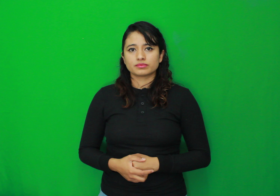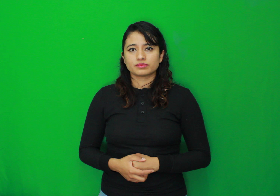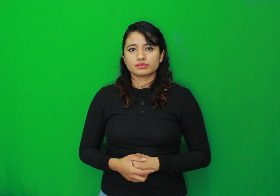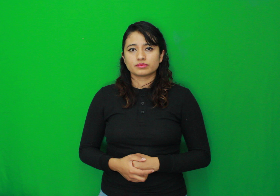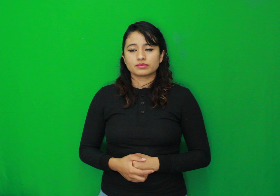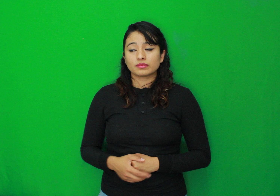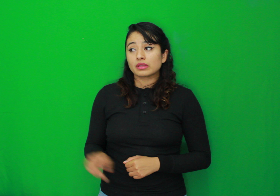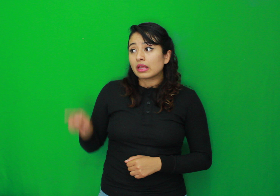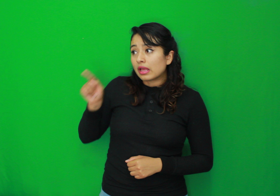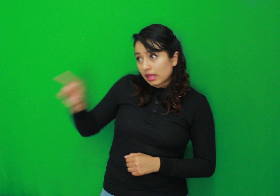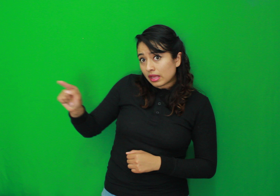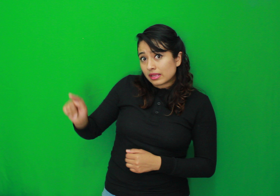él